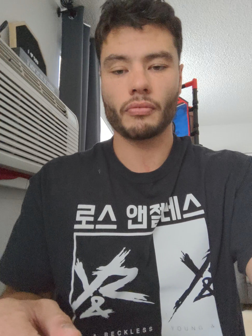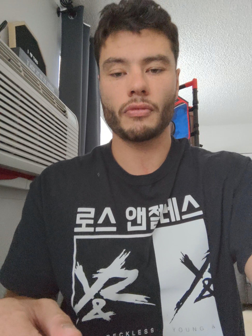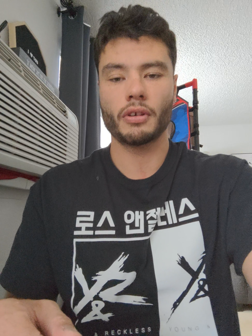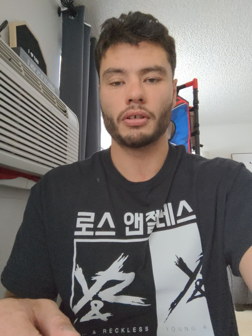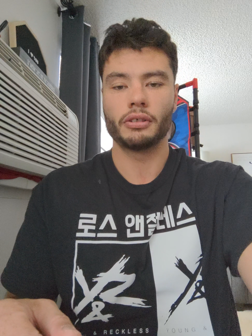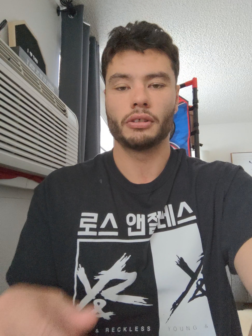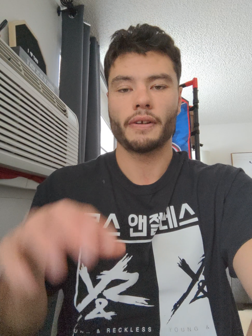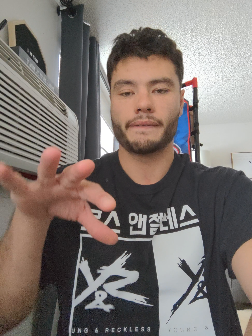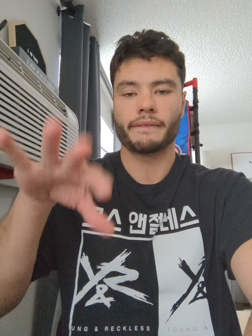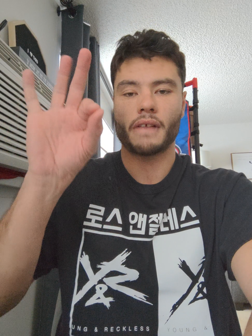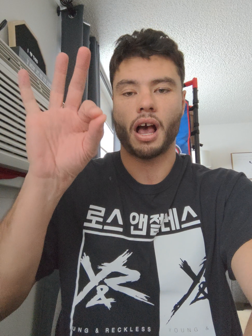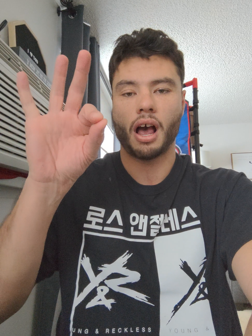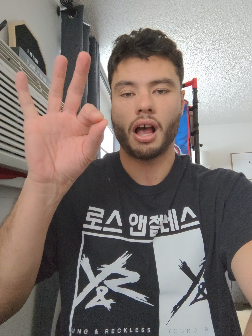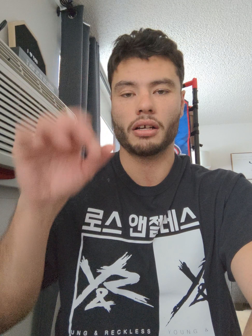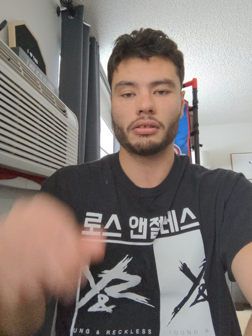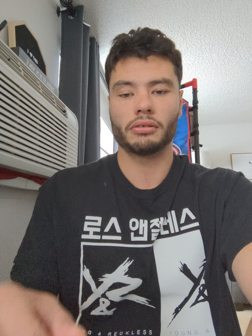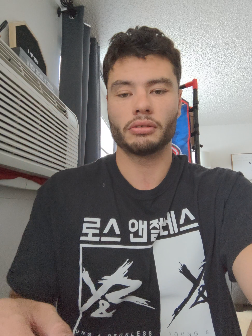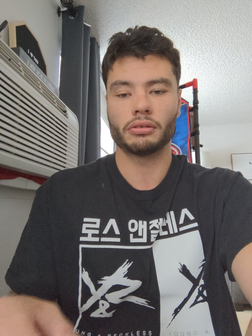find